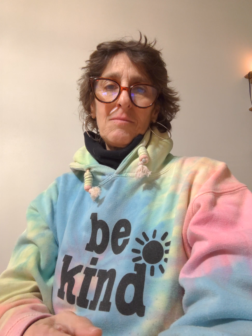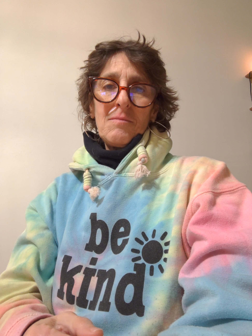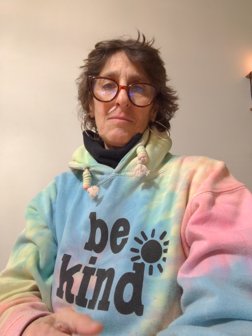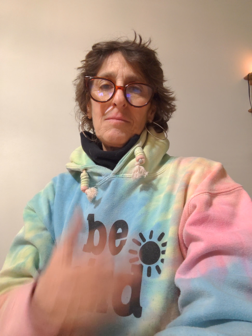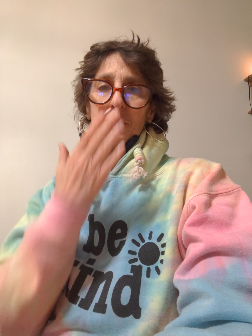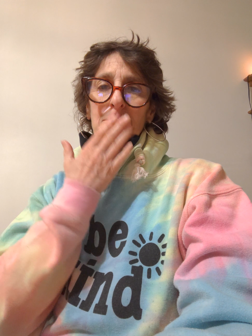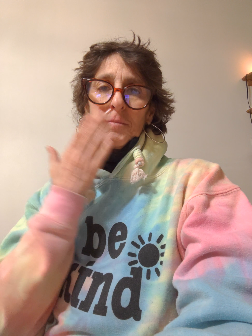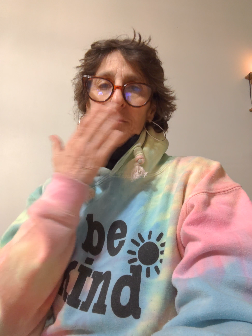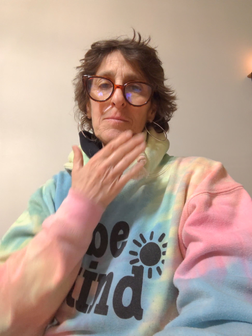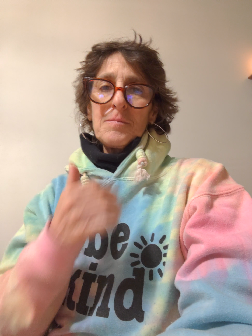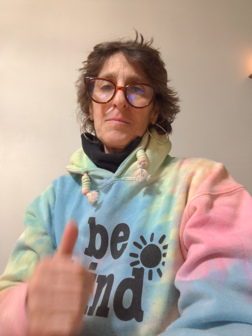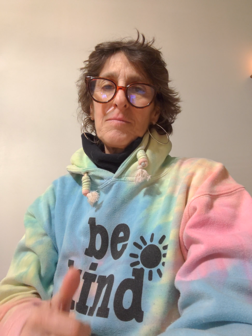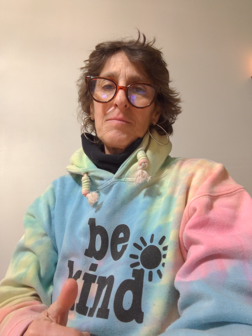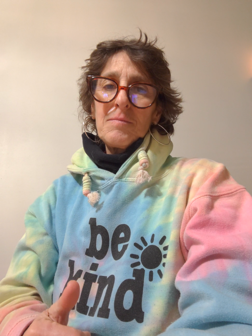napkin